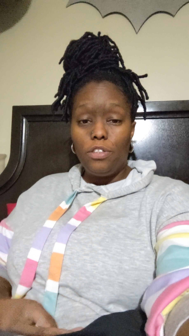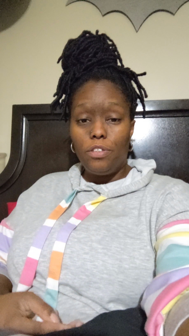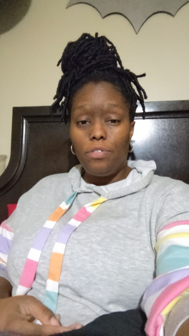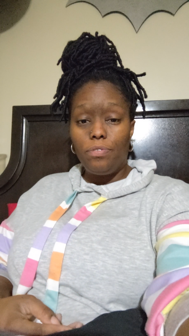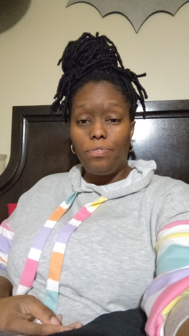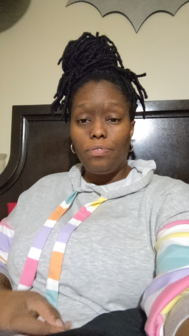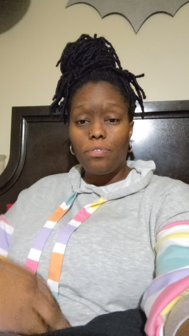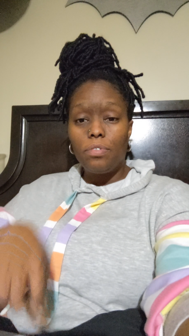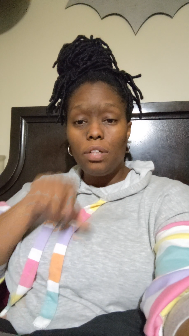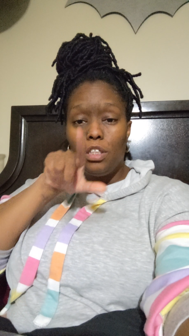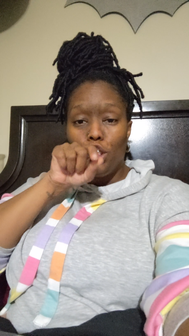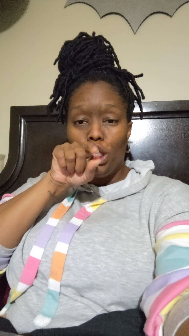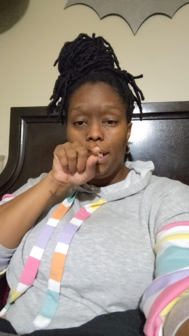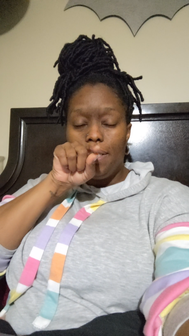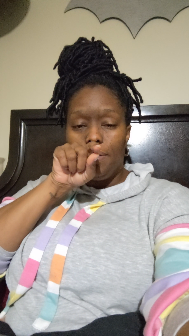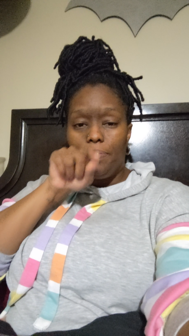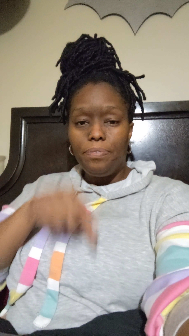chicken